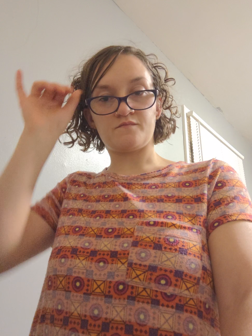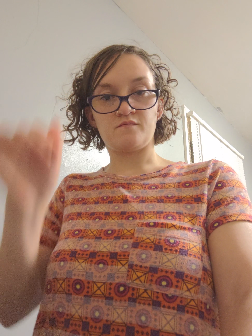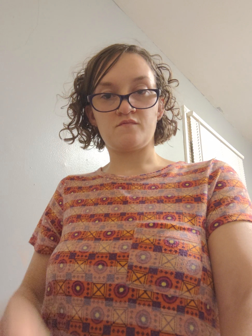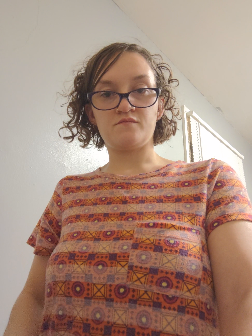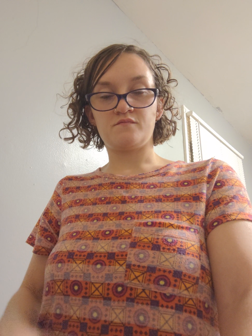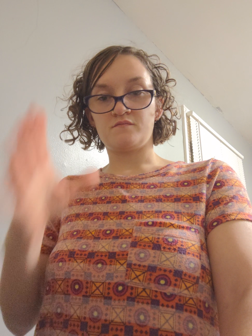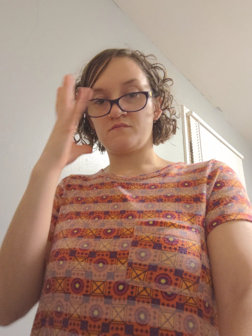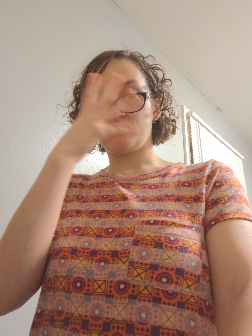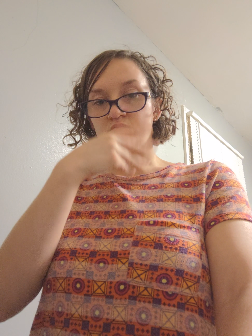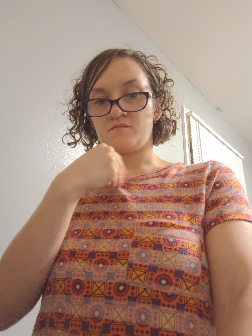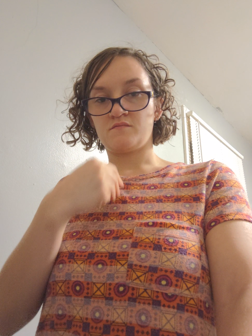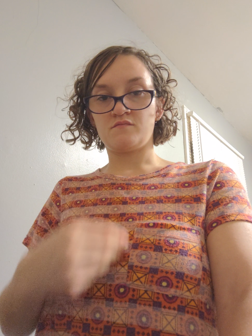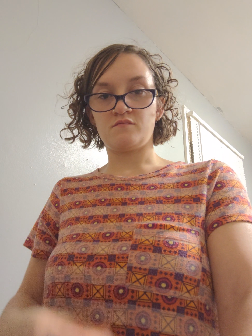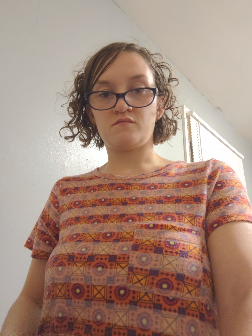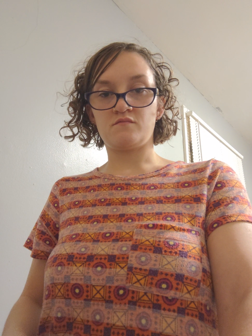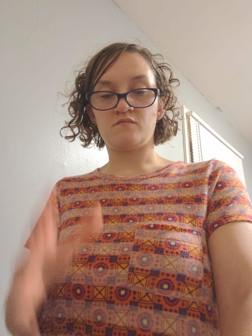pretty